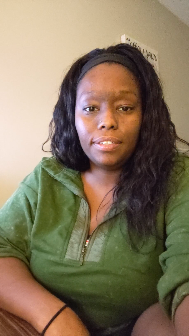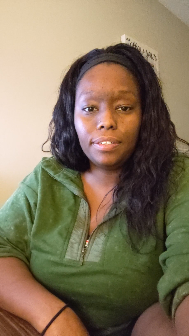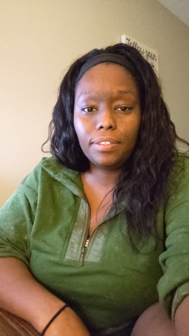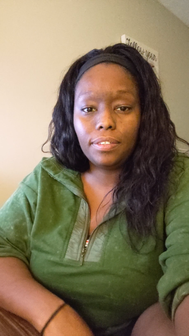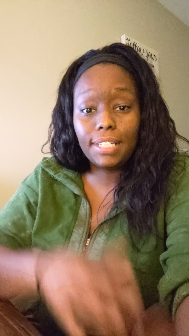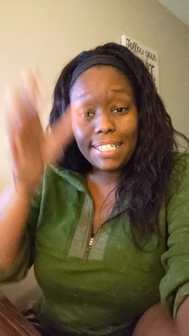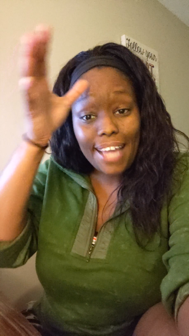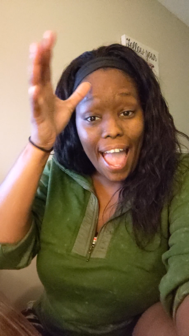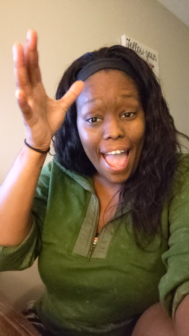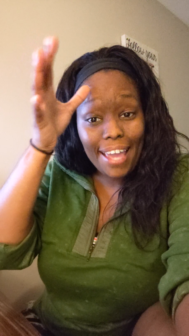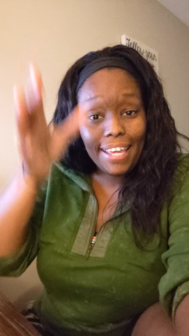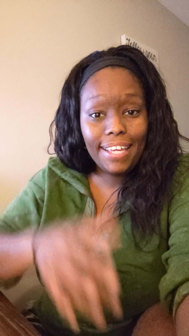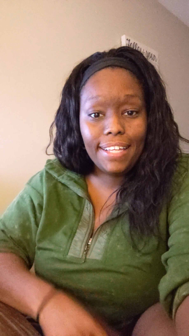daddy